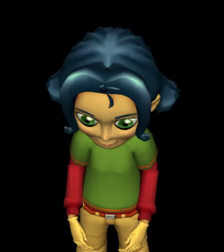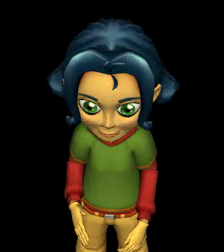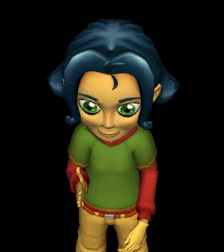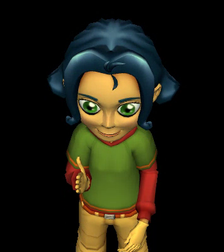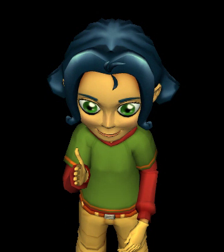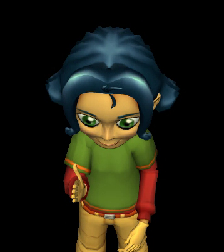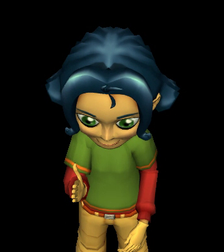مستقبل